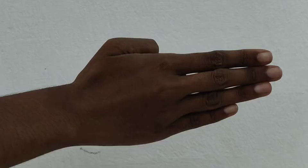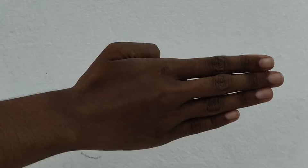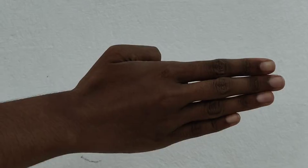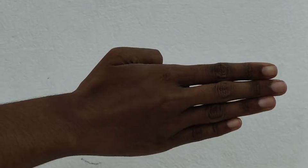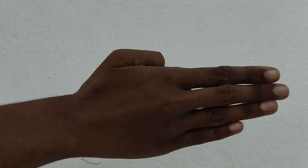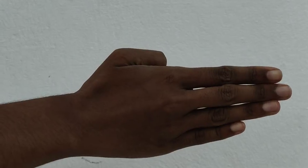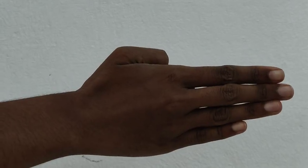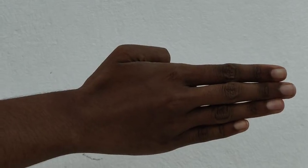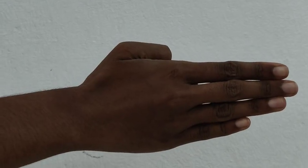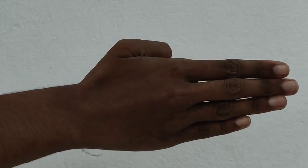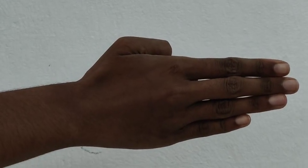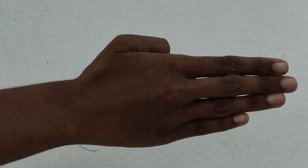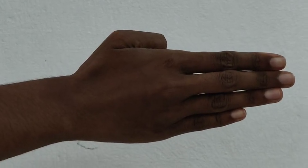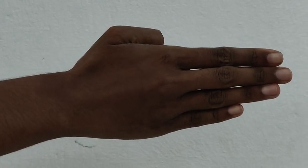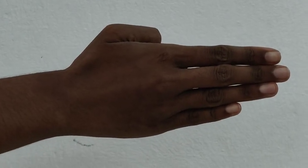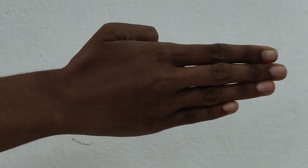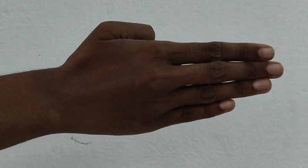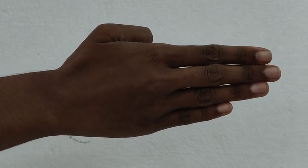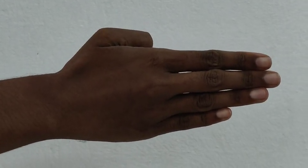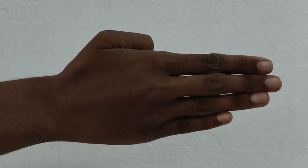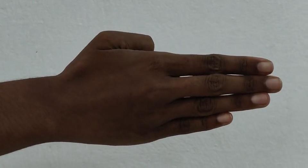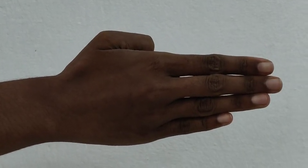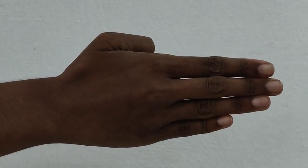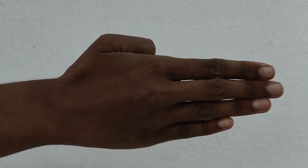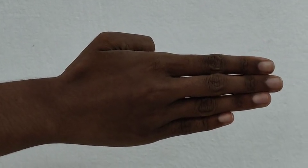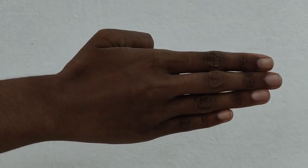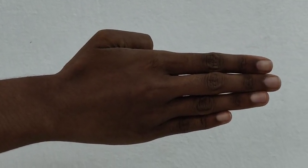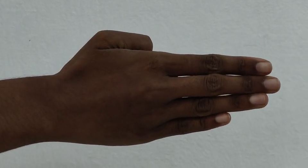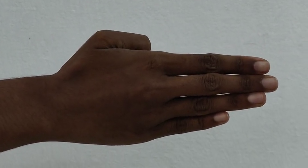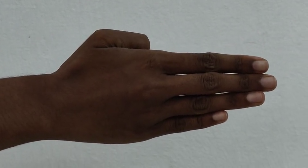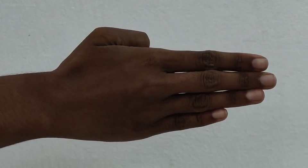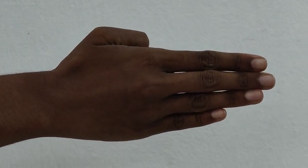അ